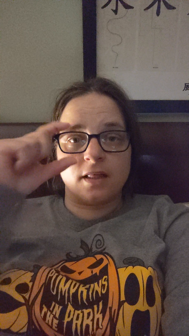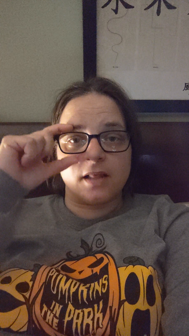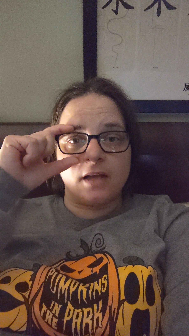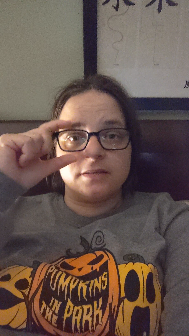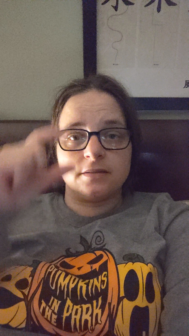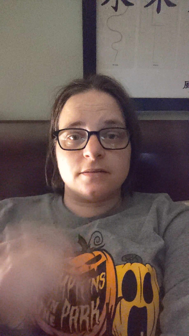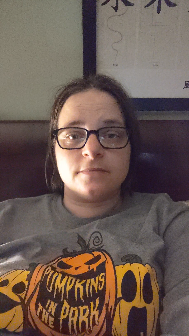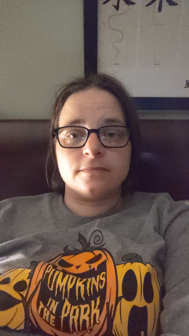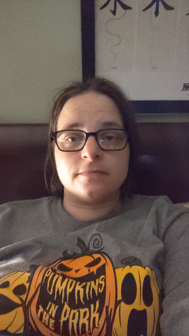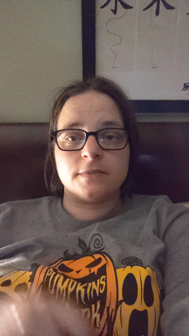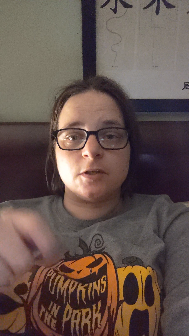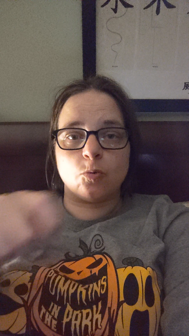rip